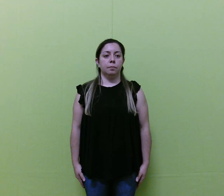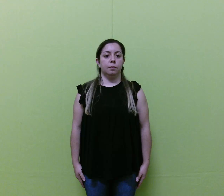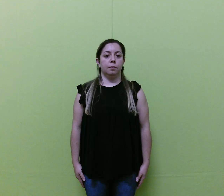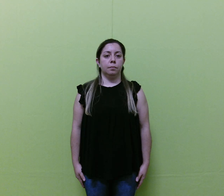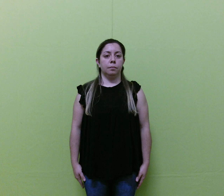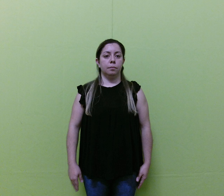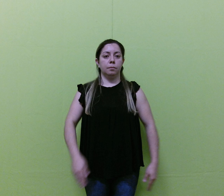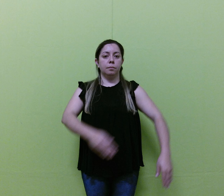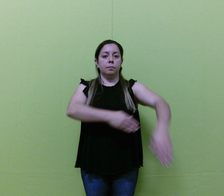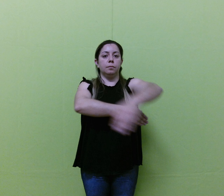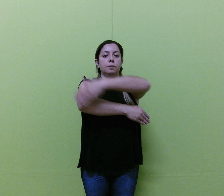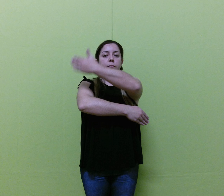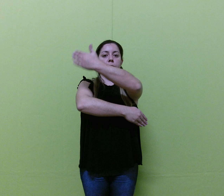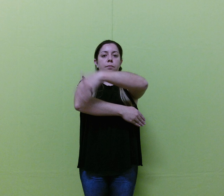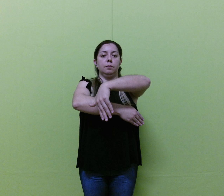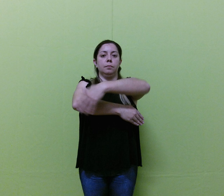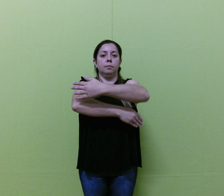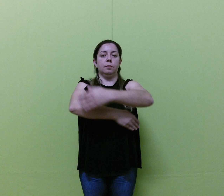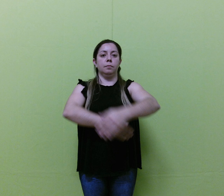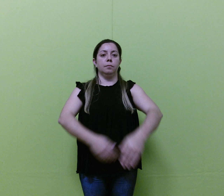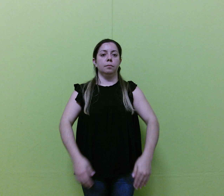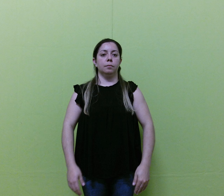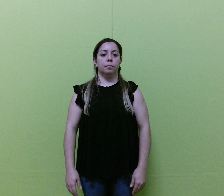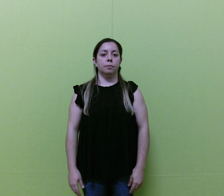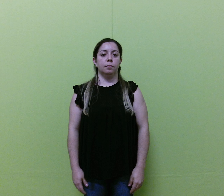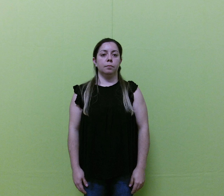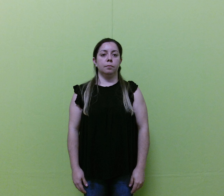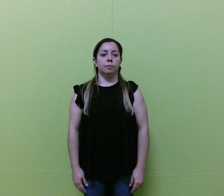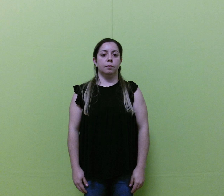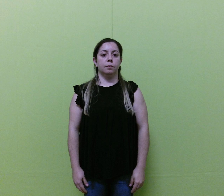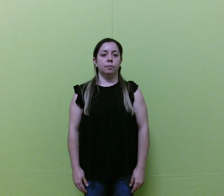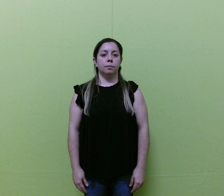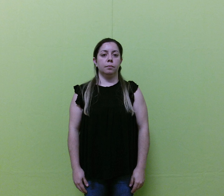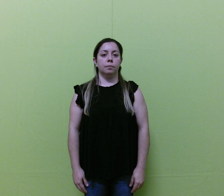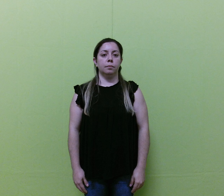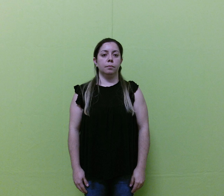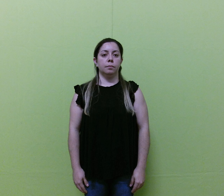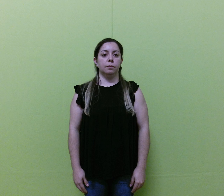esquina